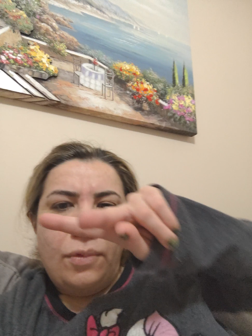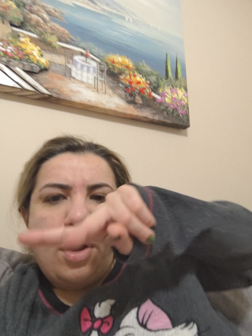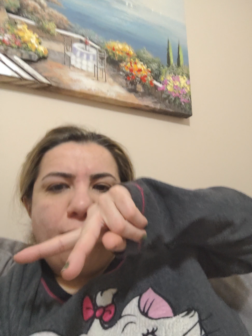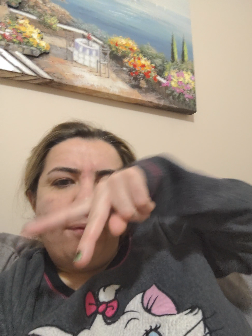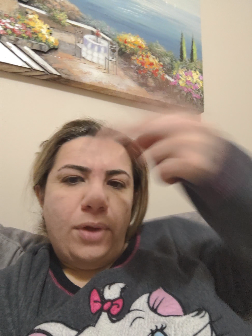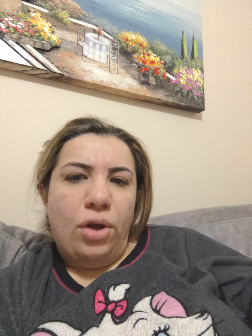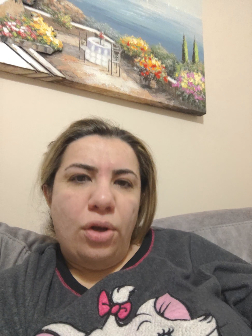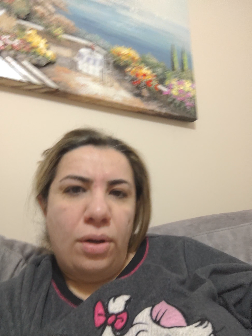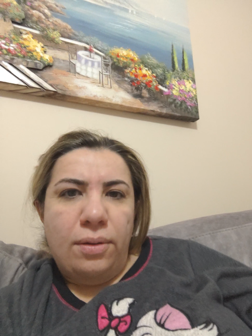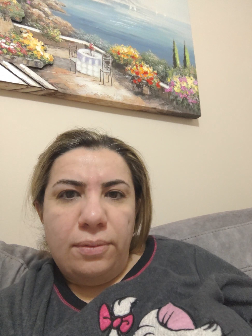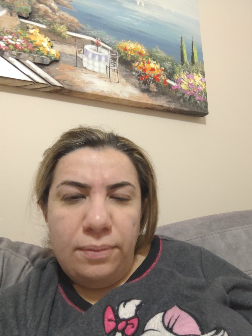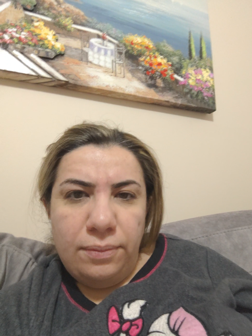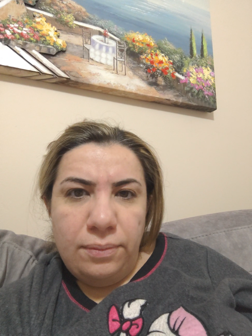fall